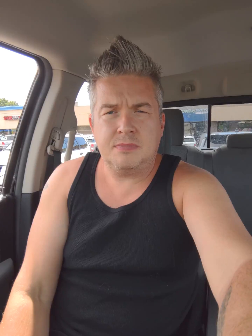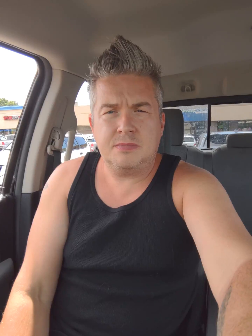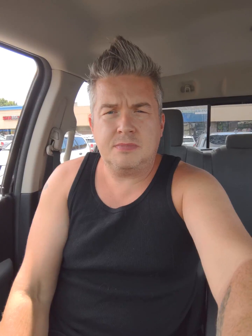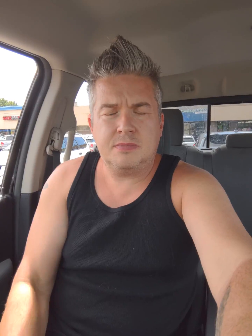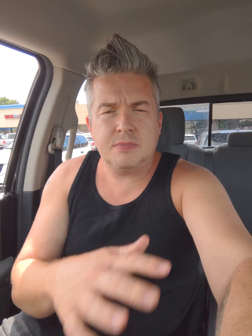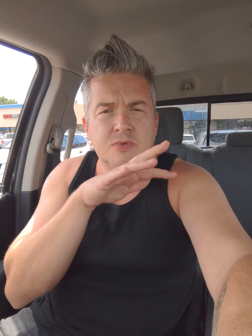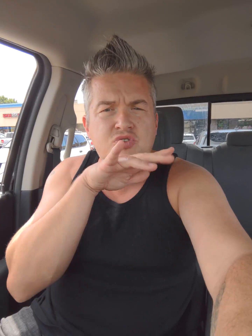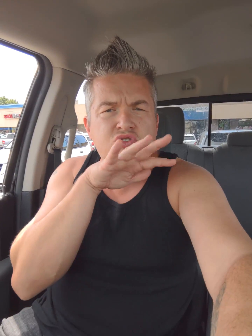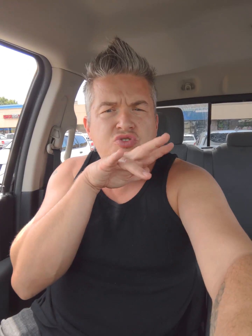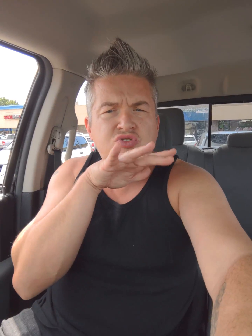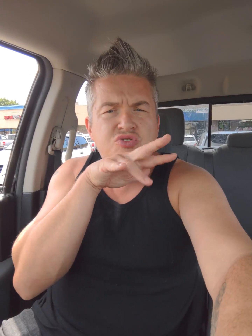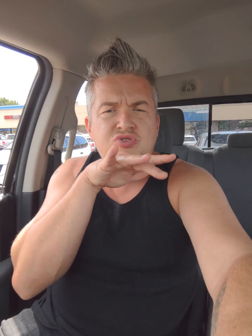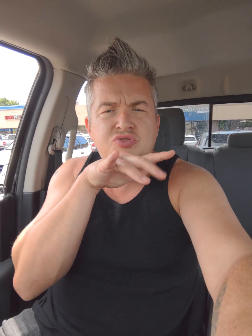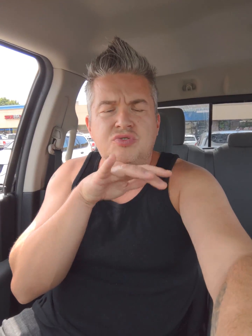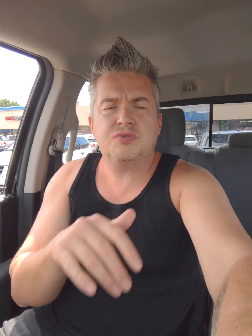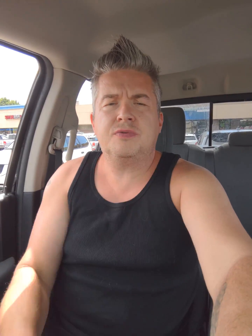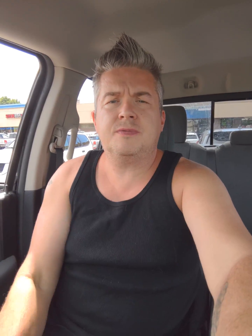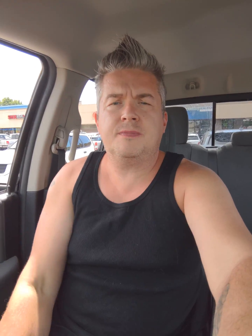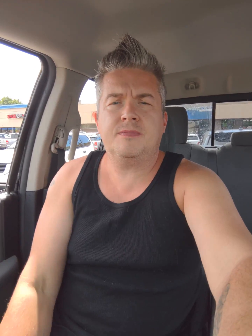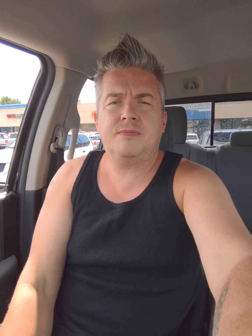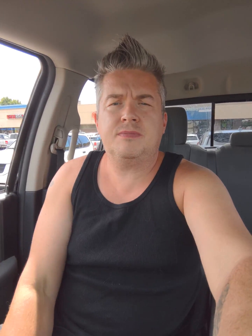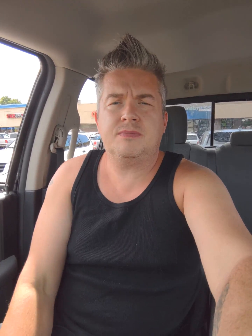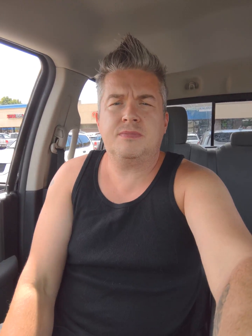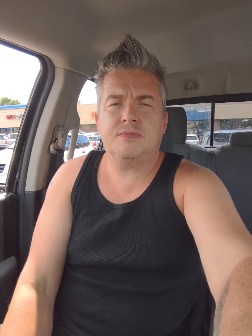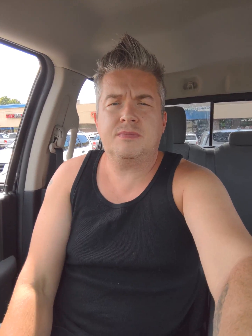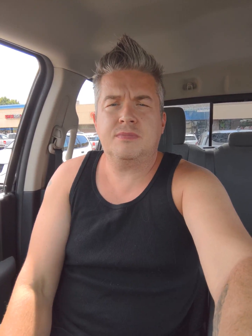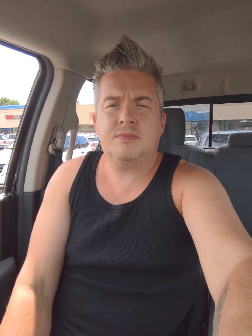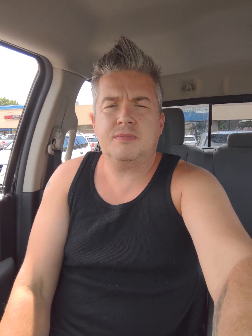naughty